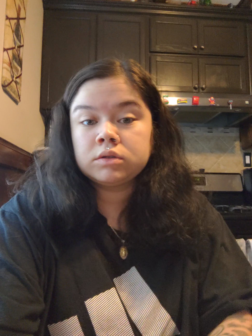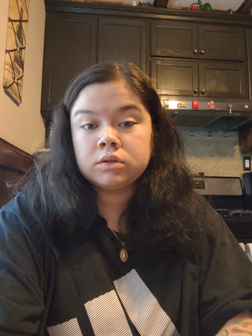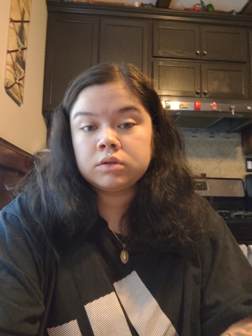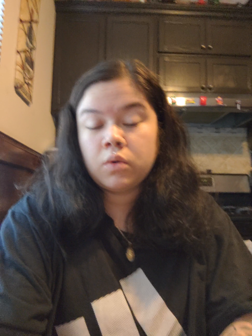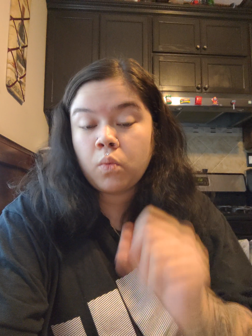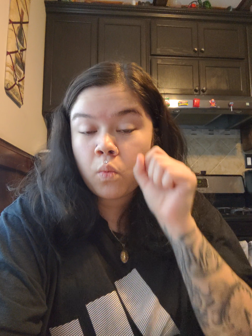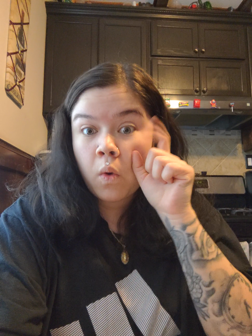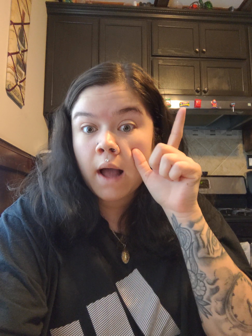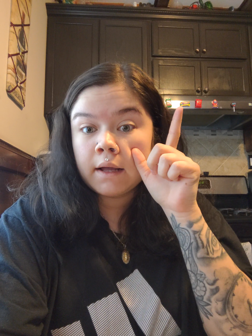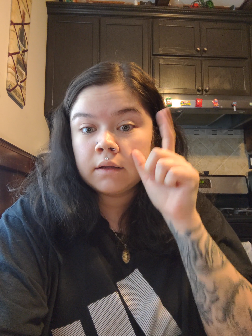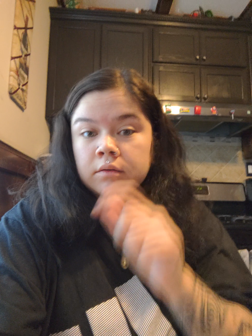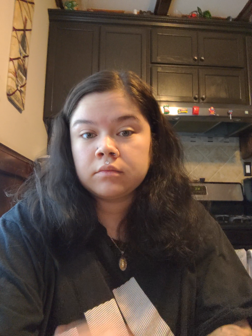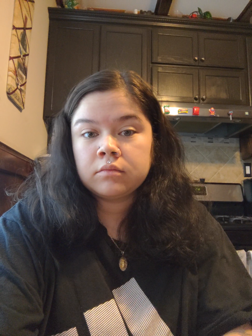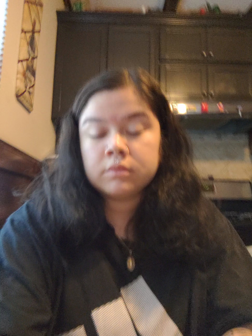wake